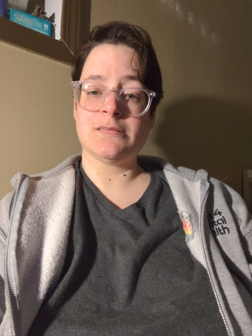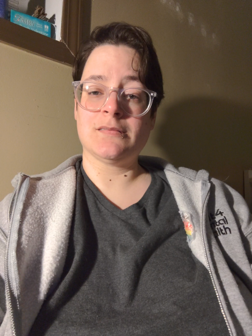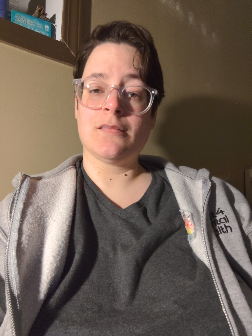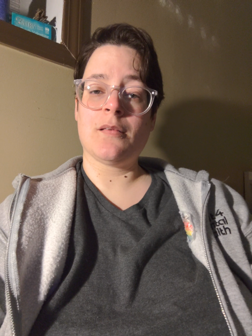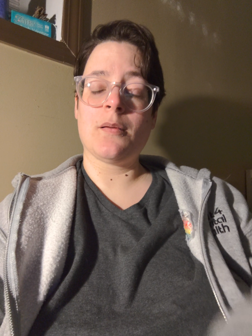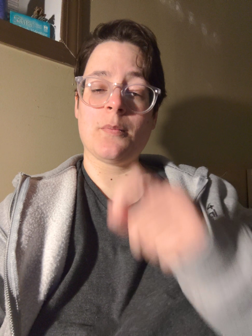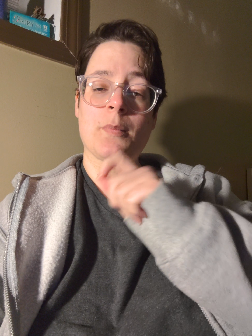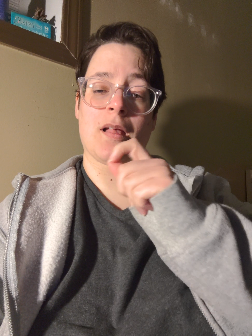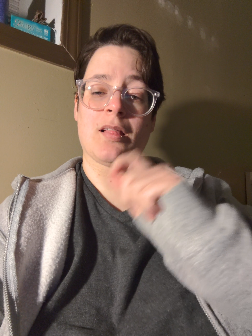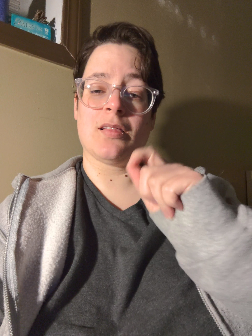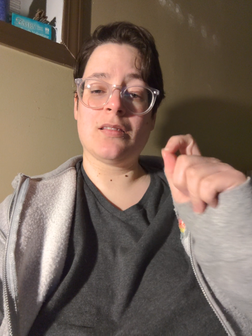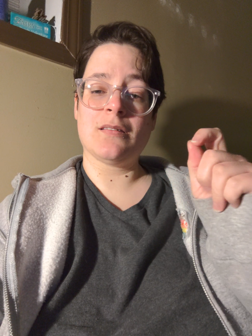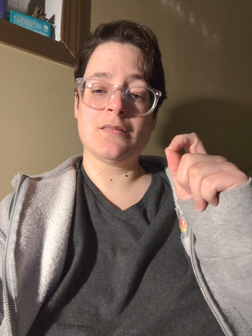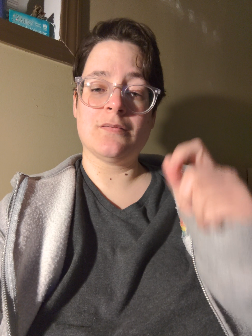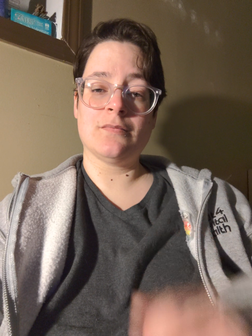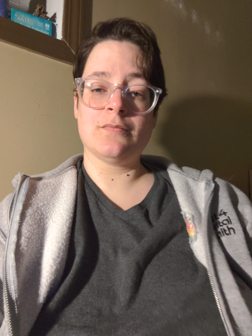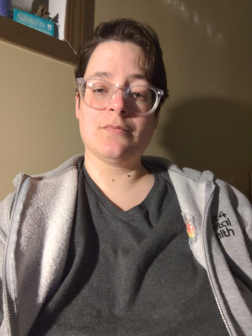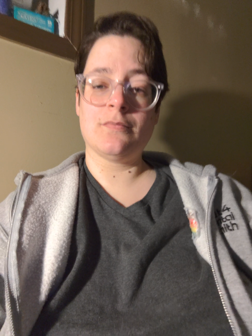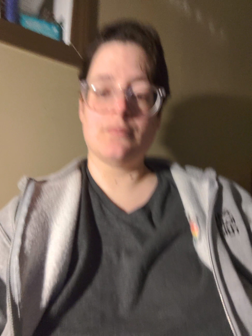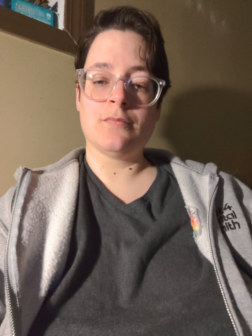pencil